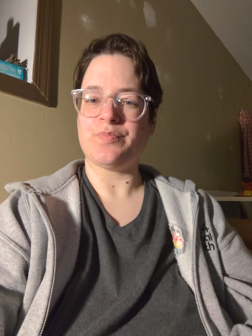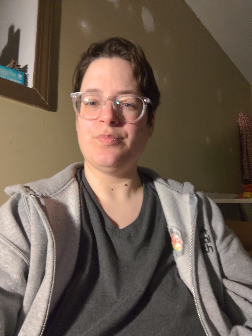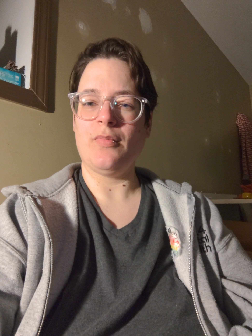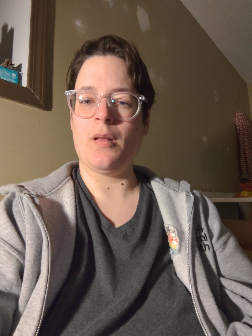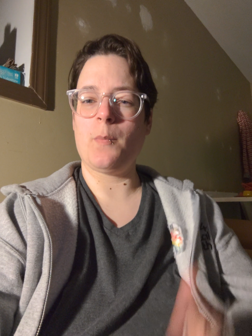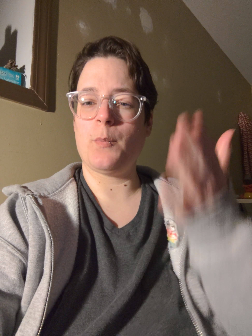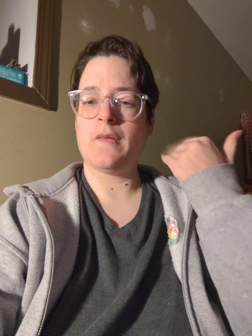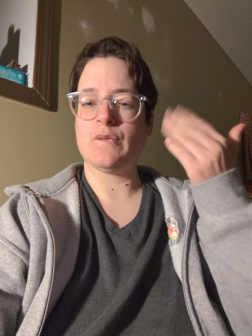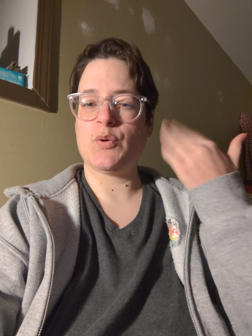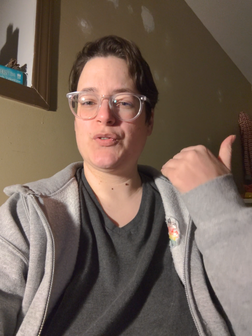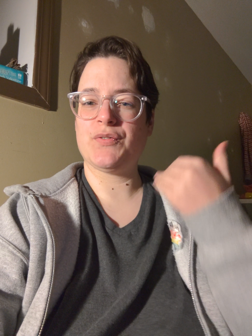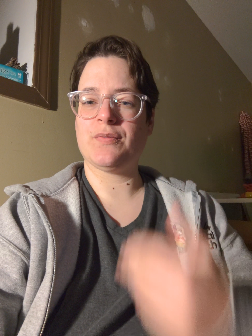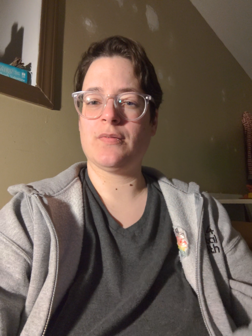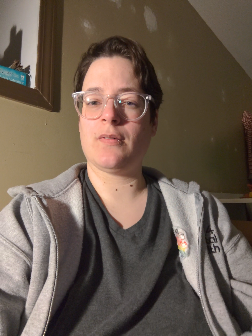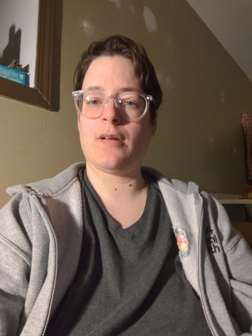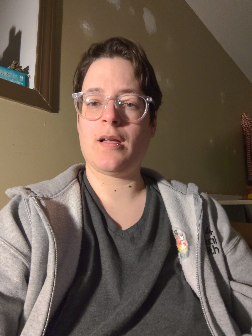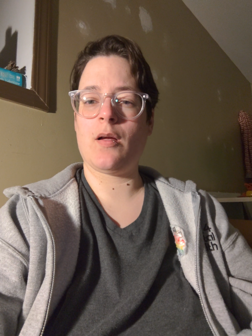before